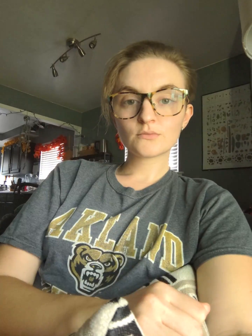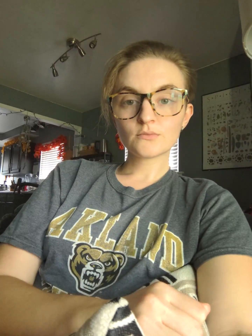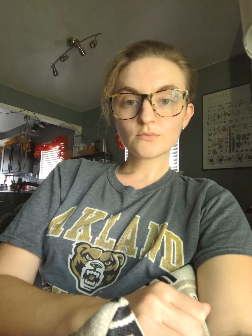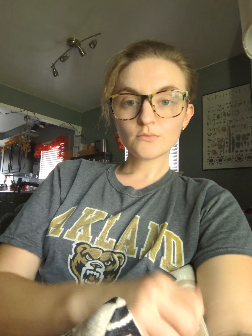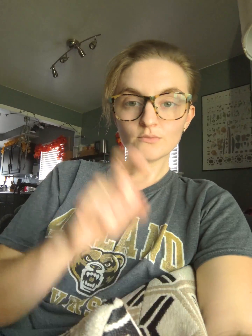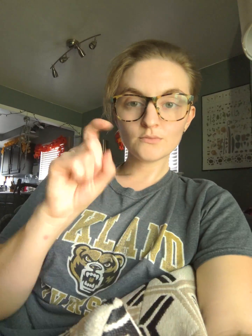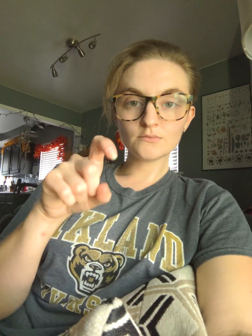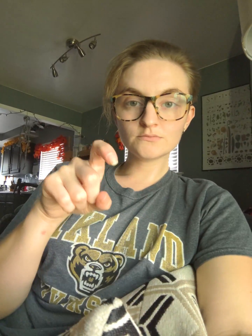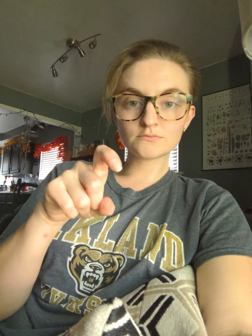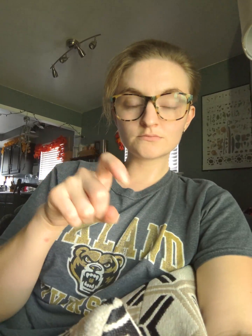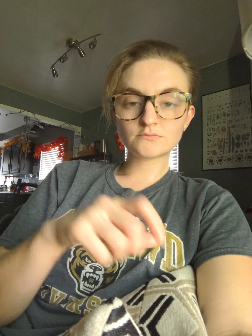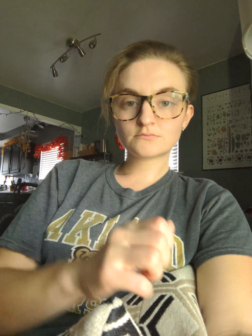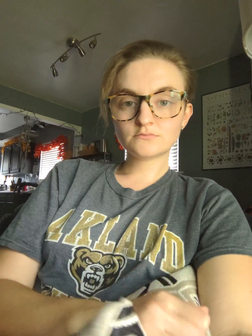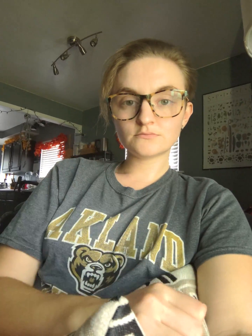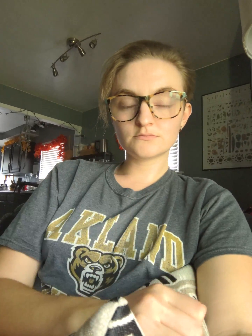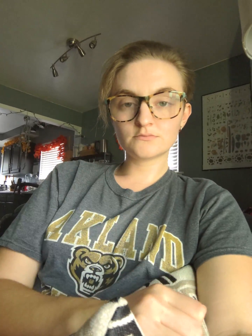need